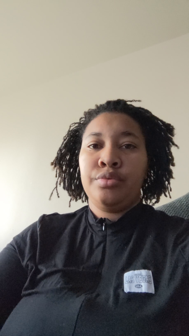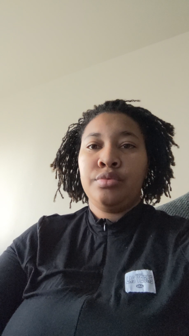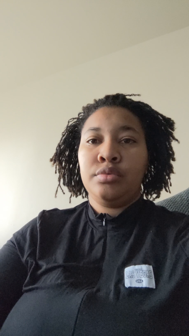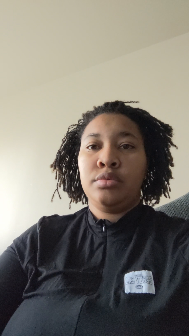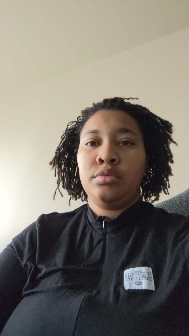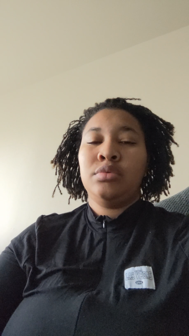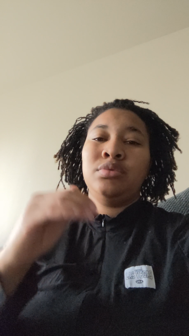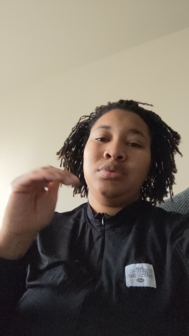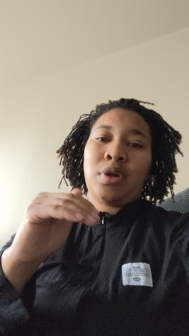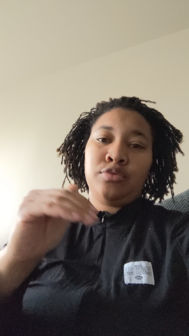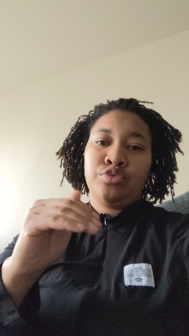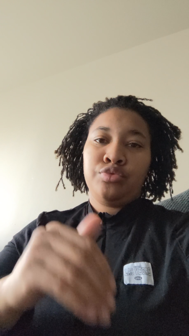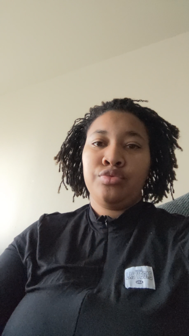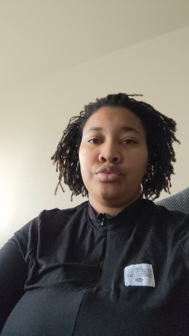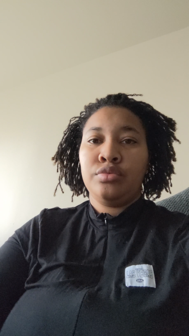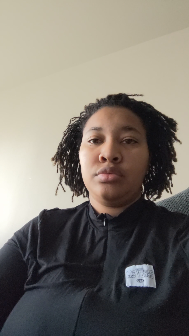doctor